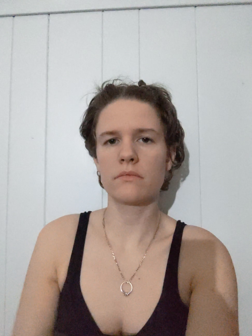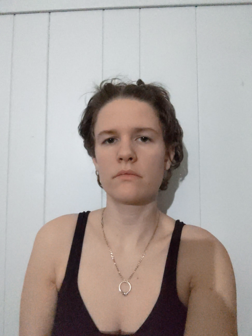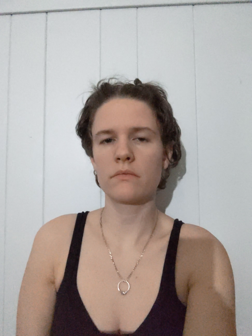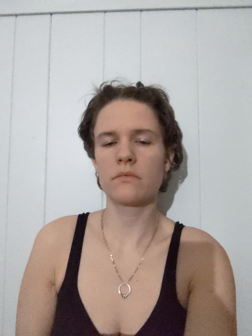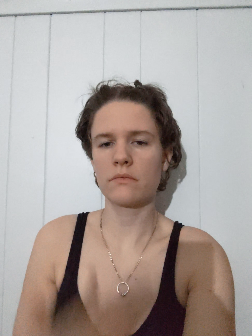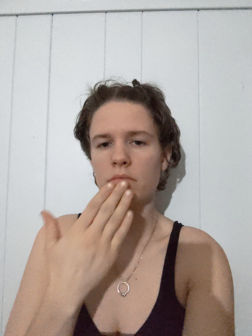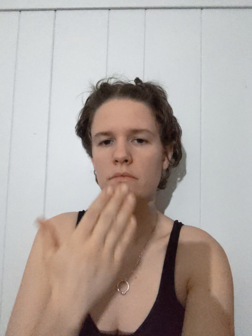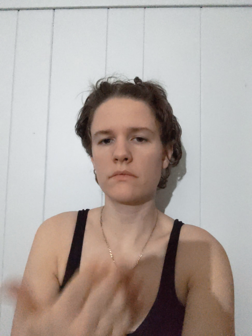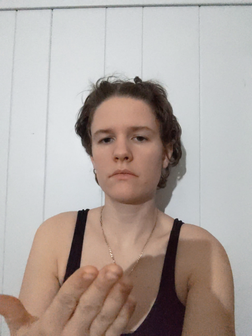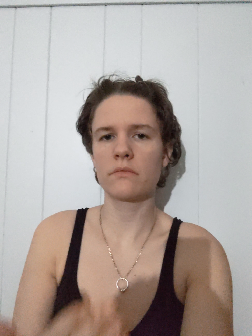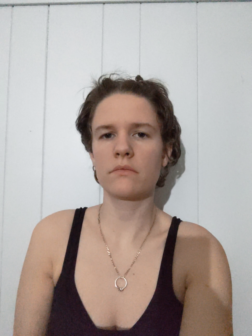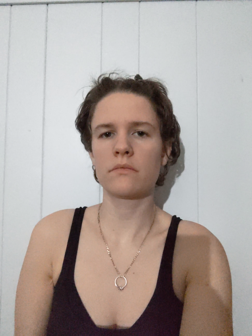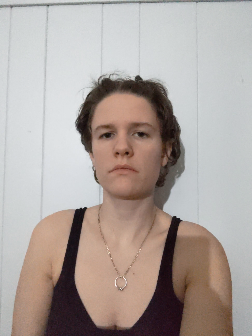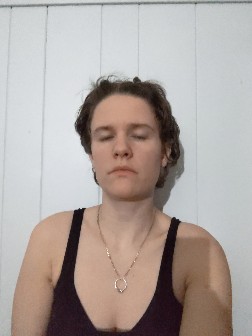thank you